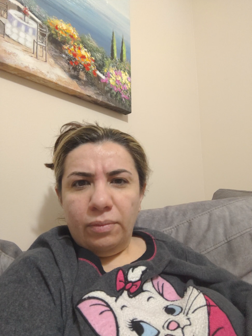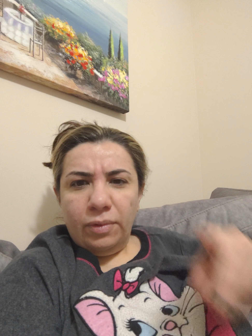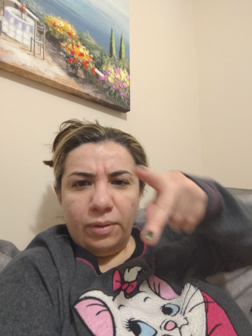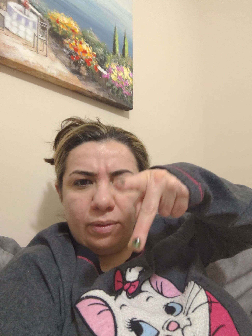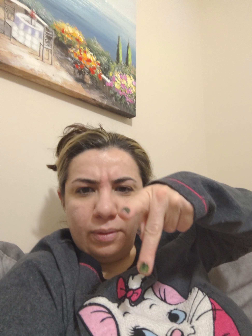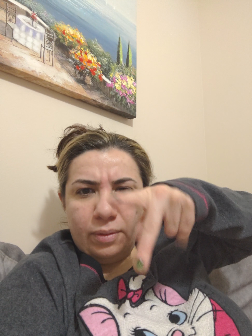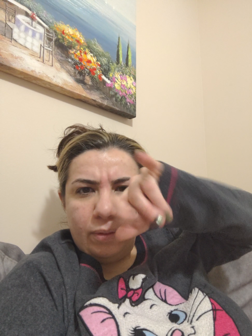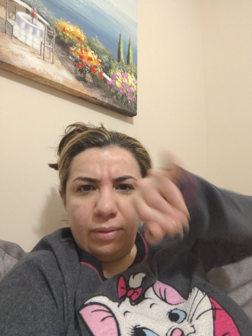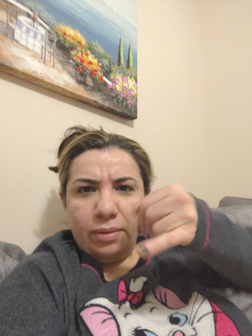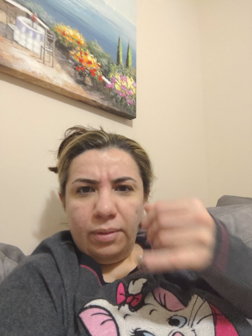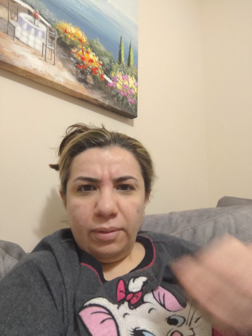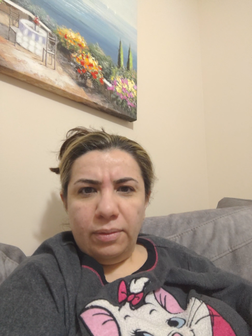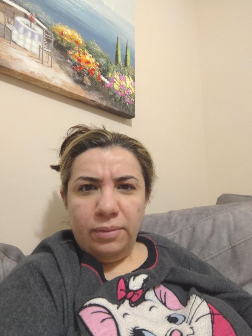pajamas